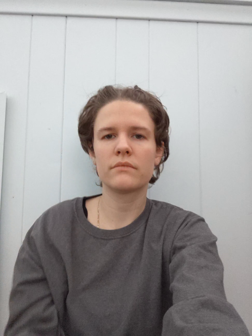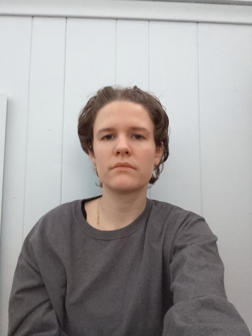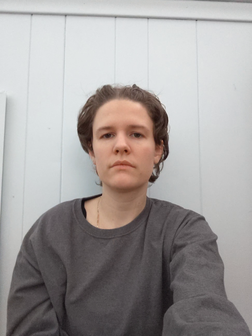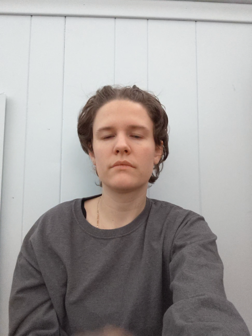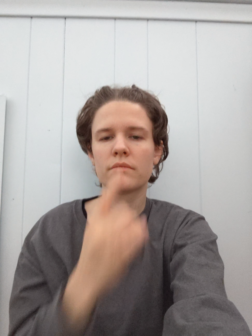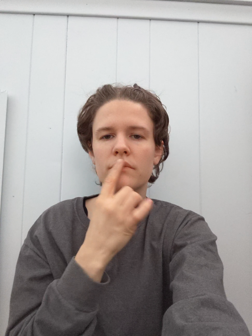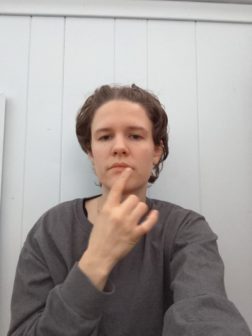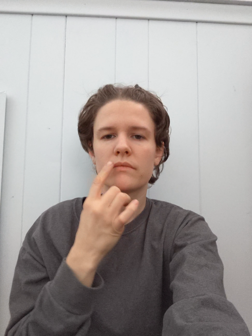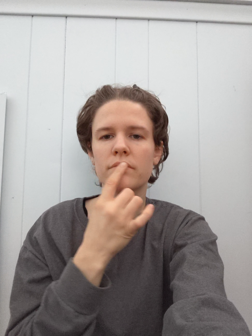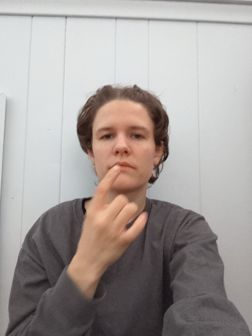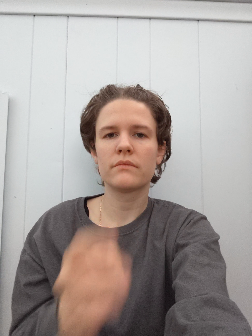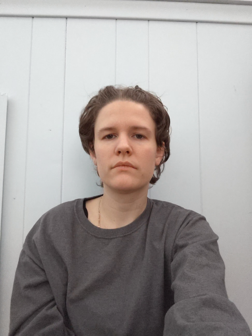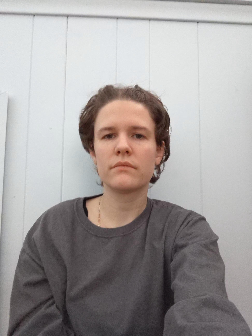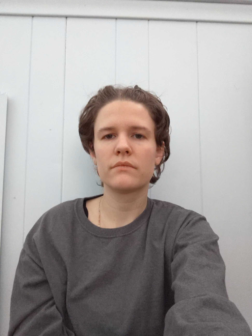lips